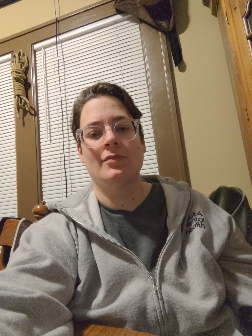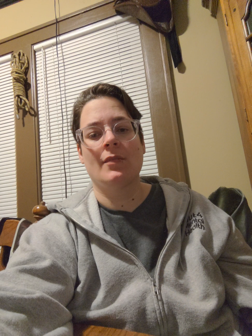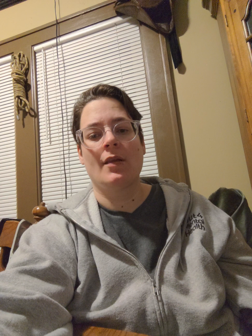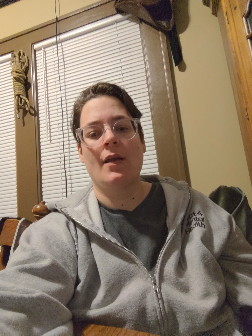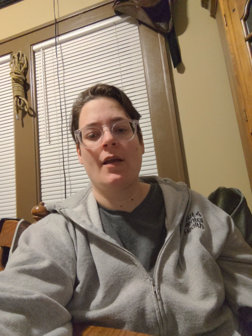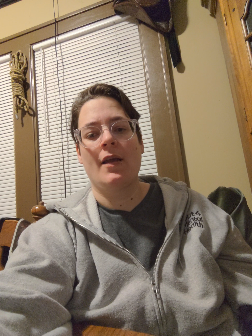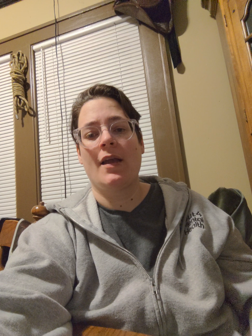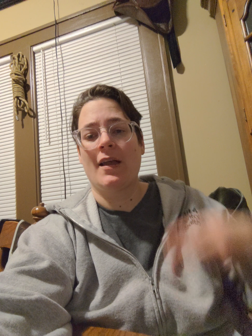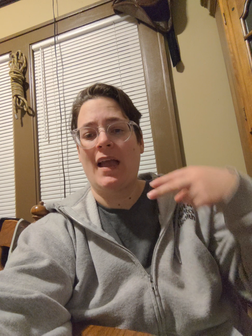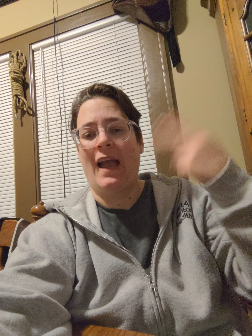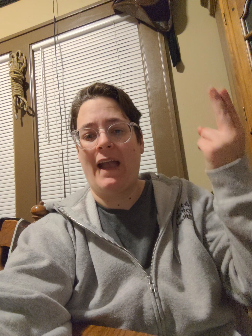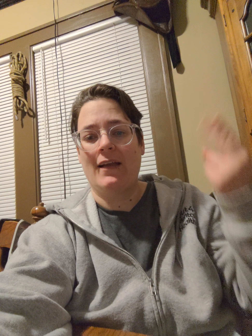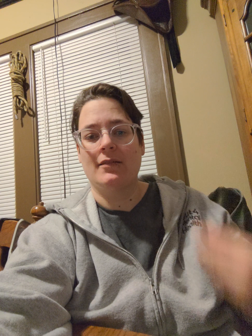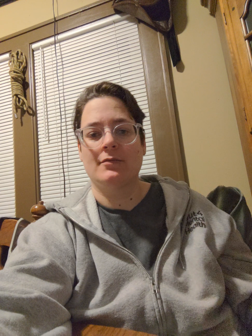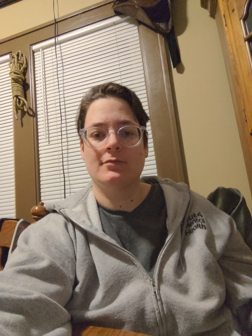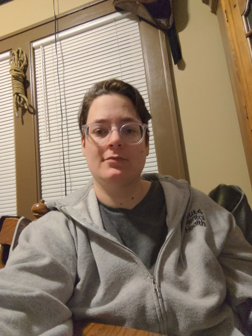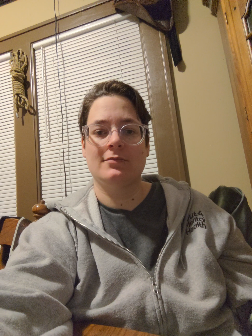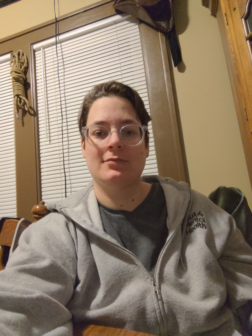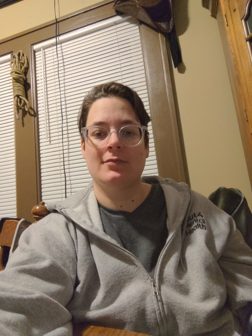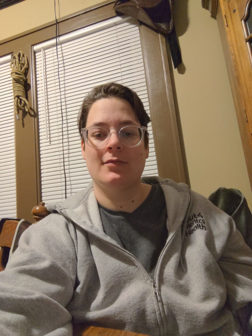high